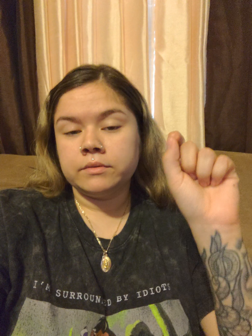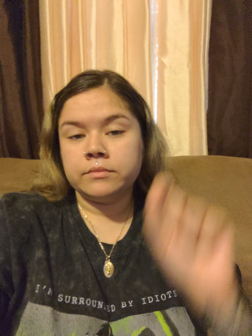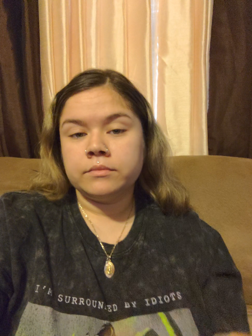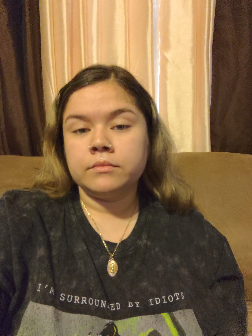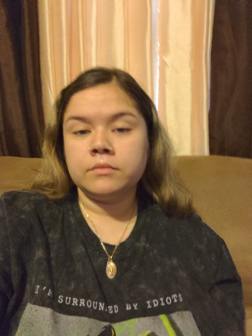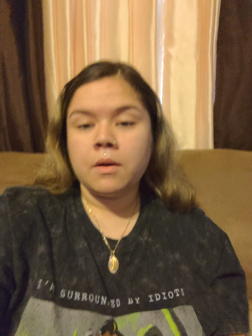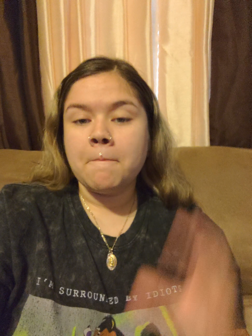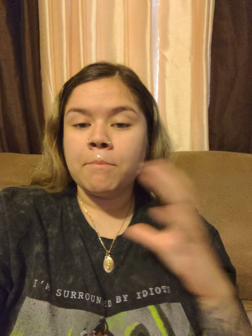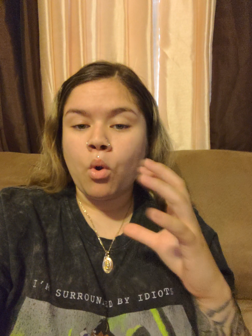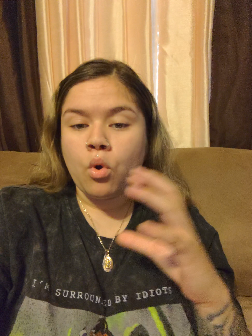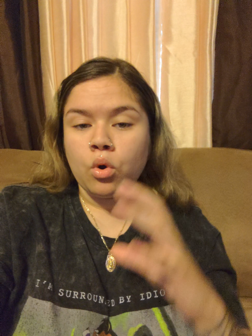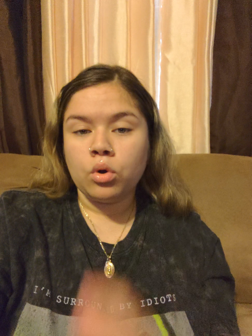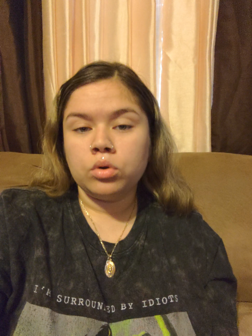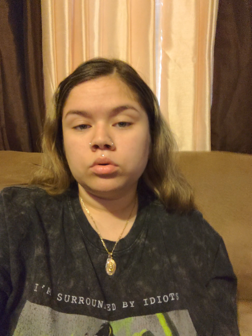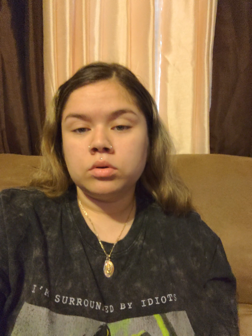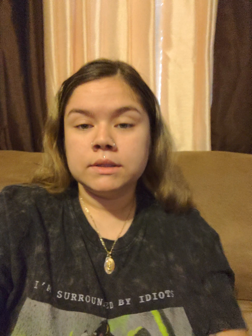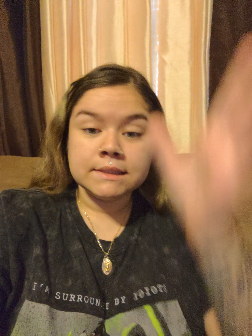ball